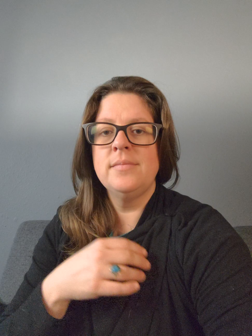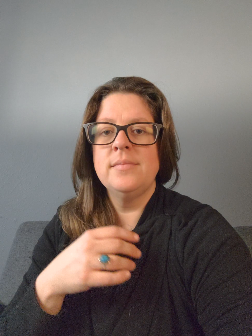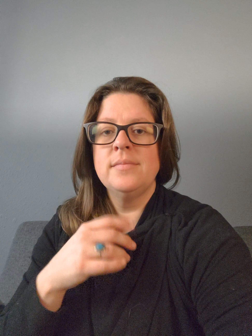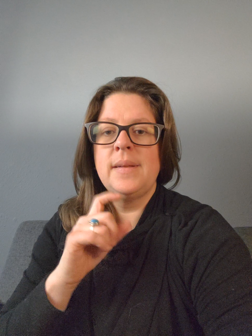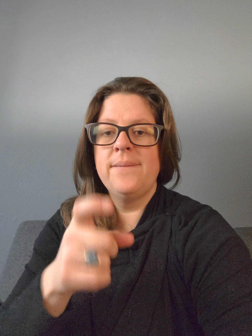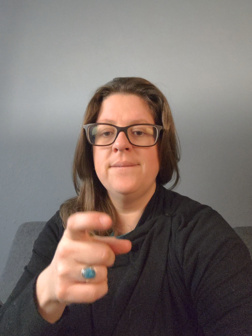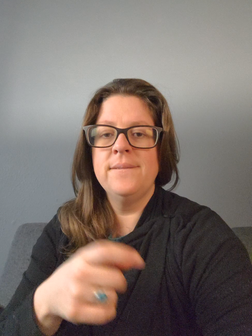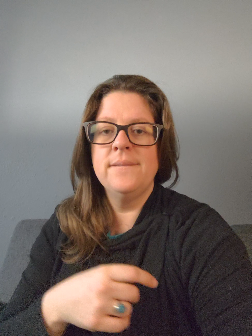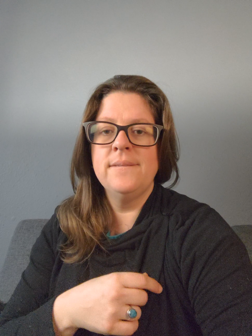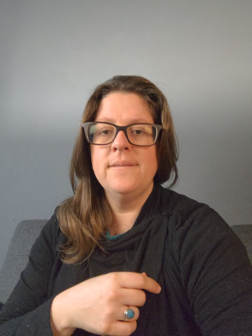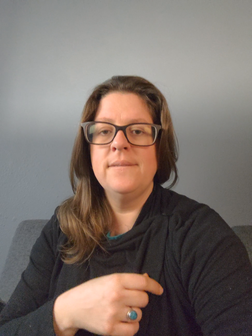give